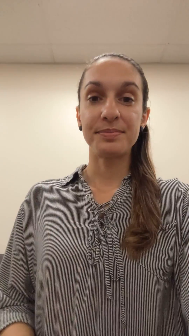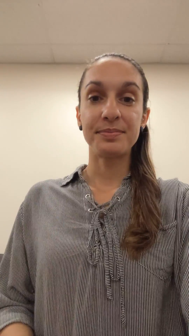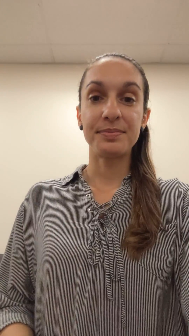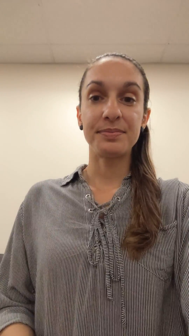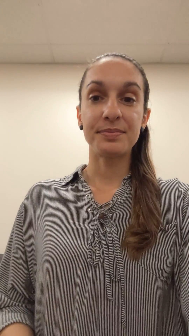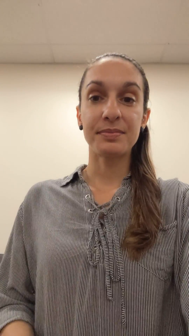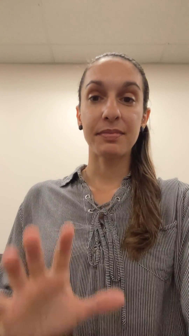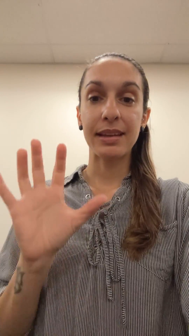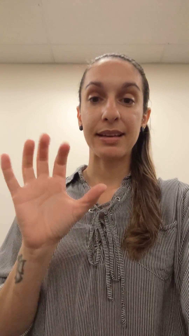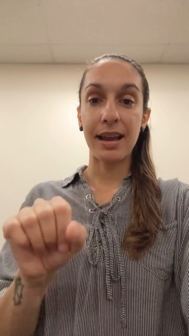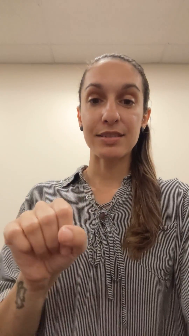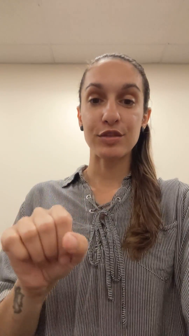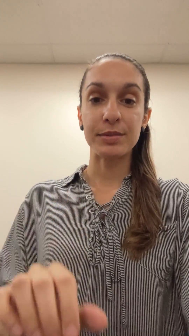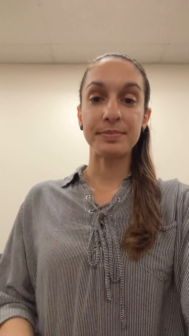catch